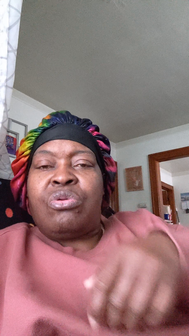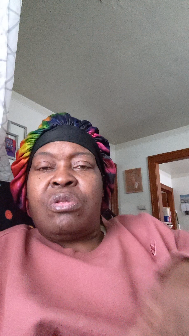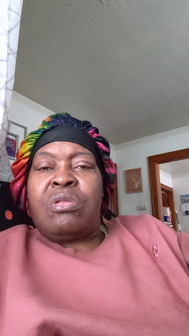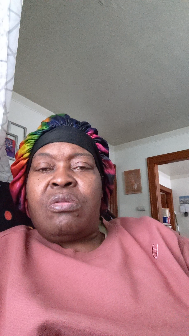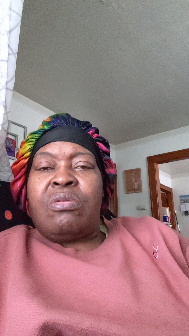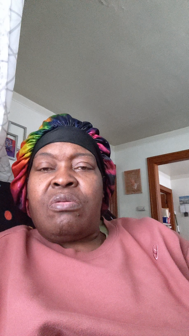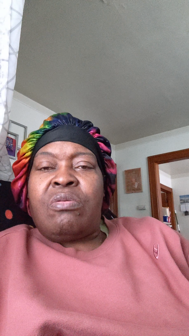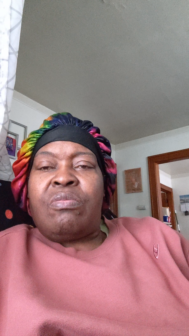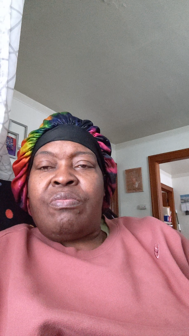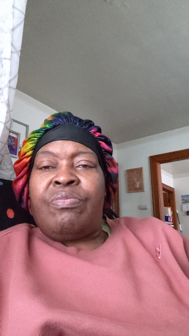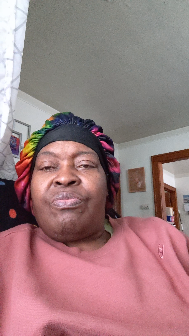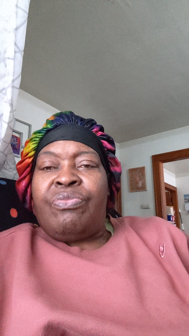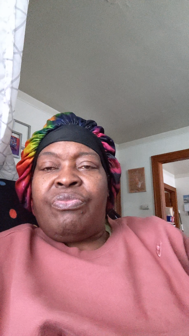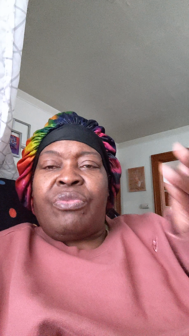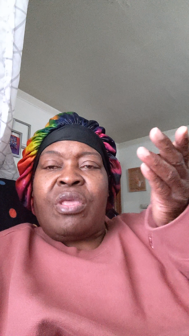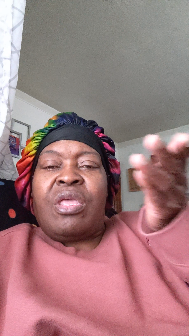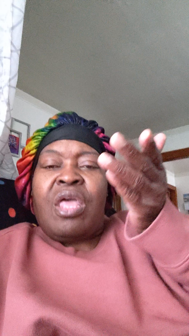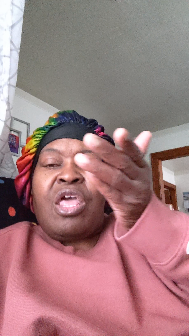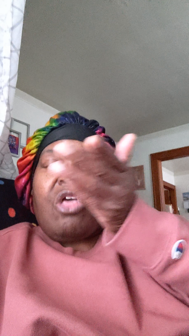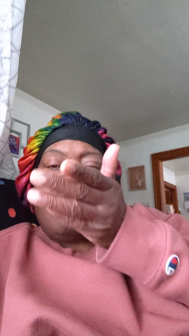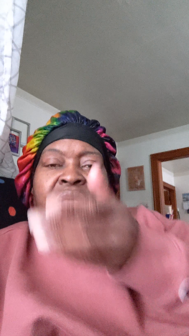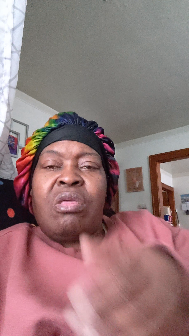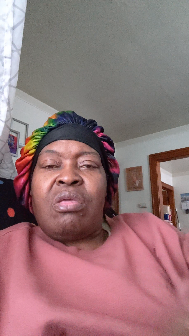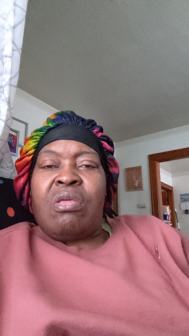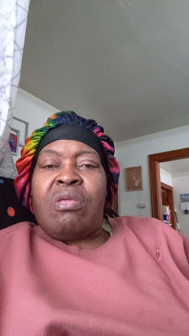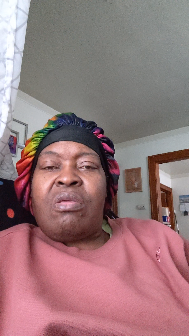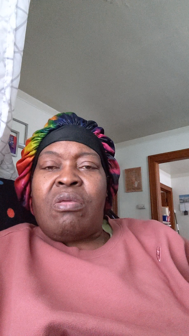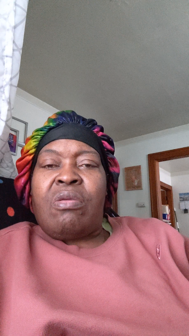carry